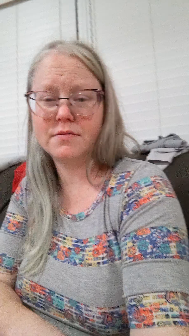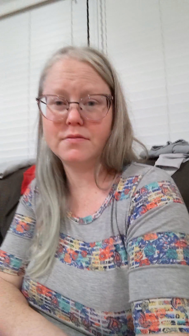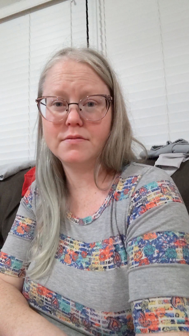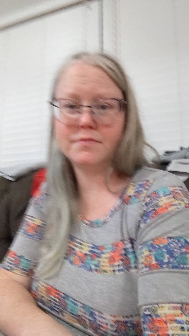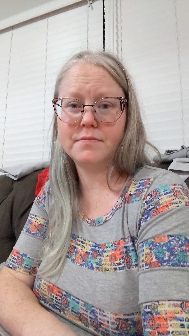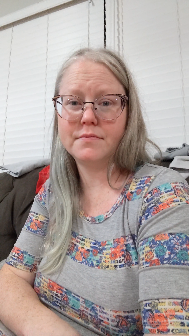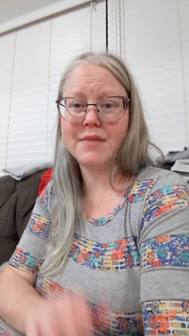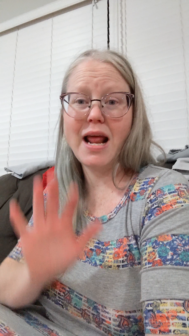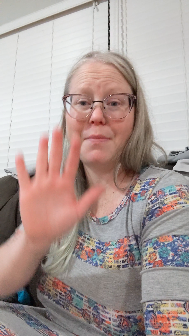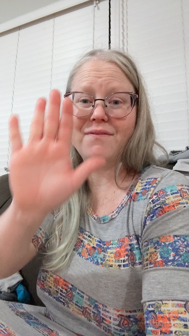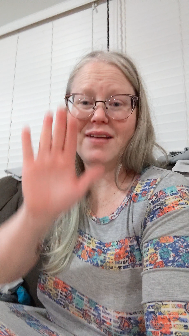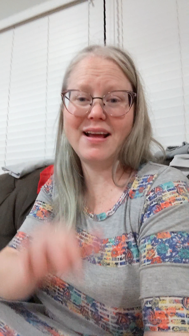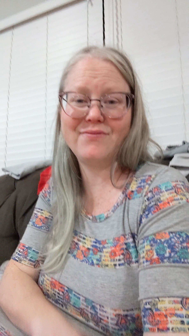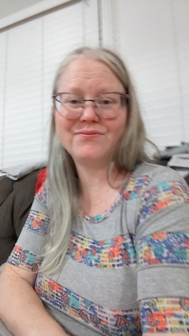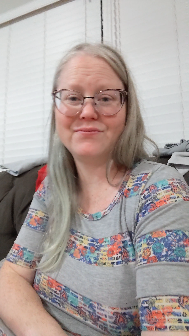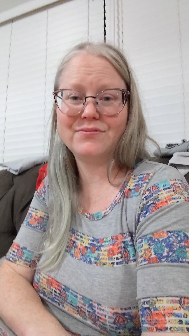give me five